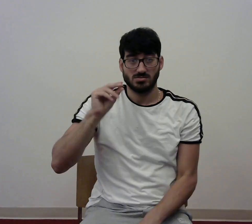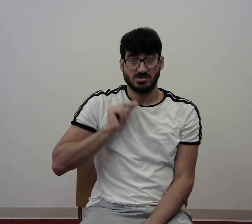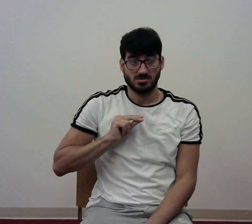iş